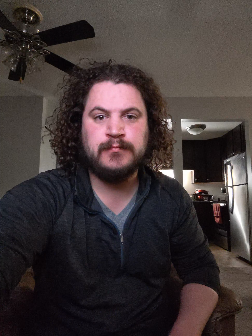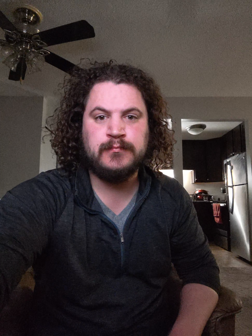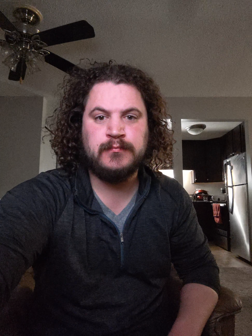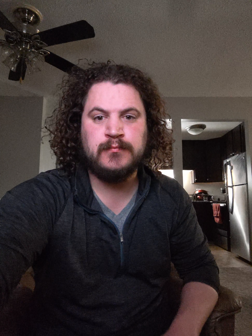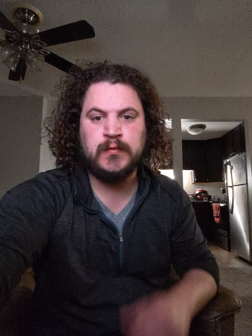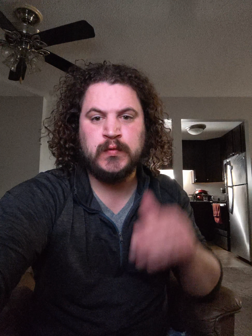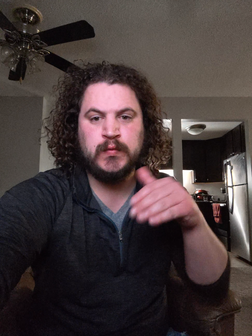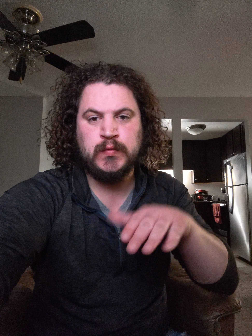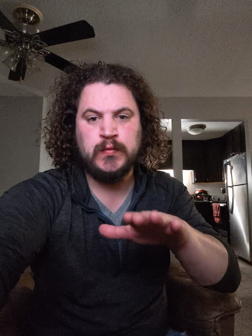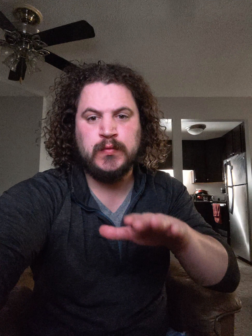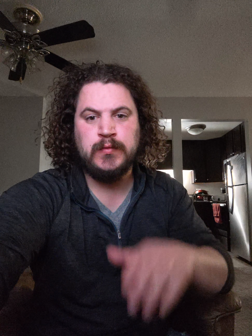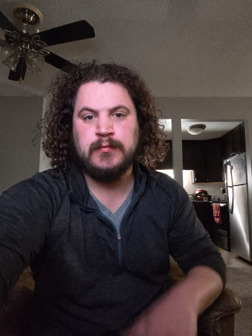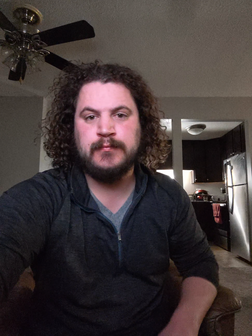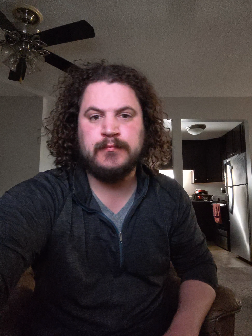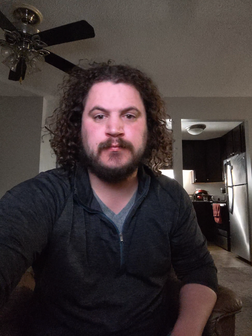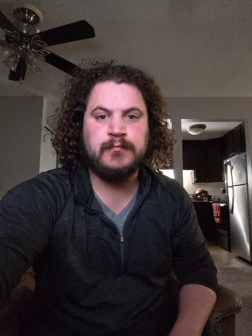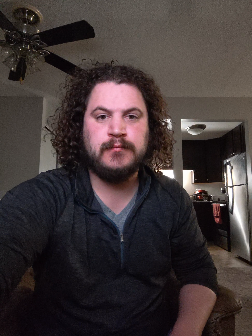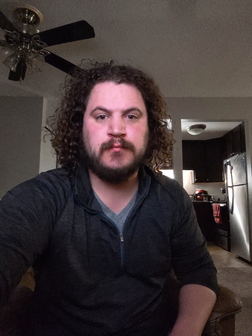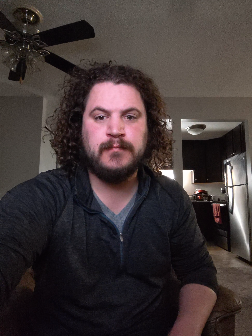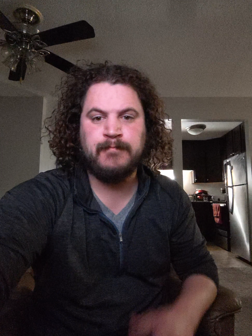into